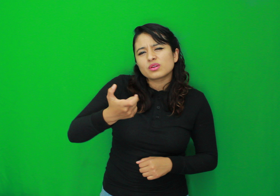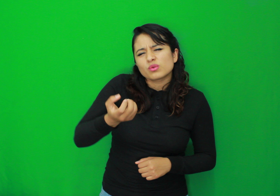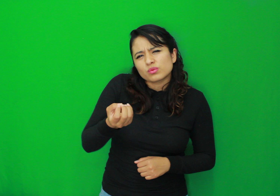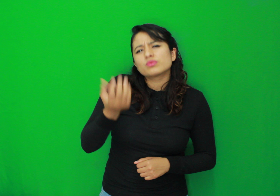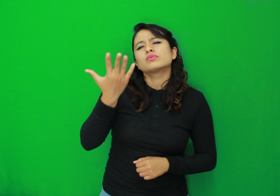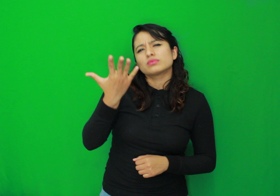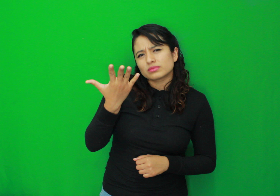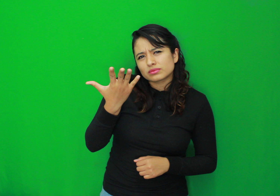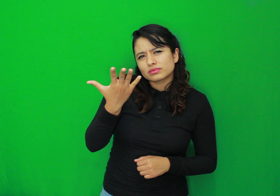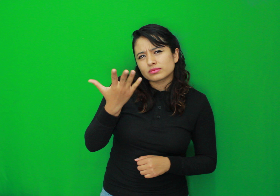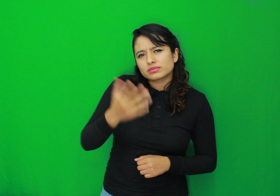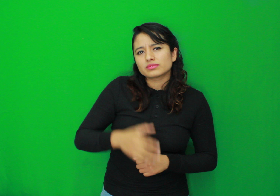cuánto